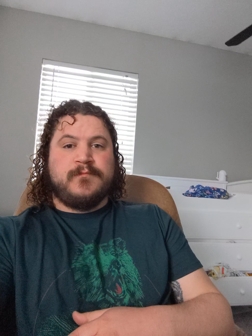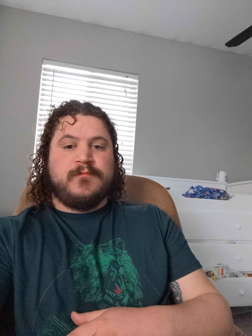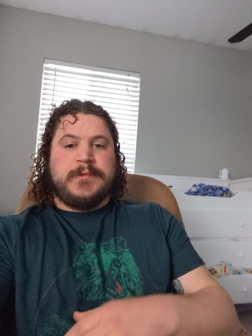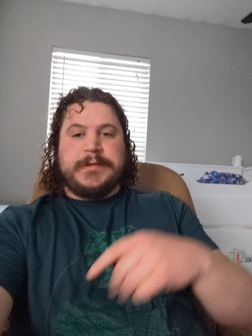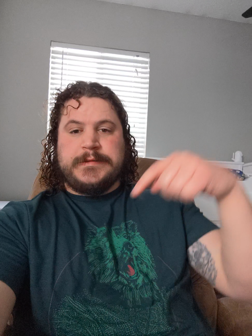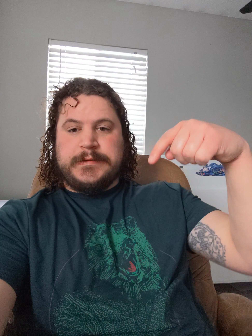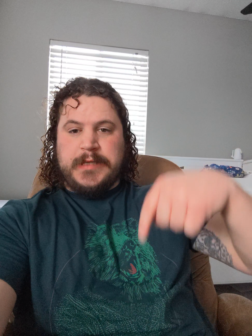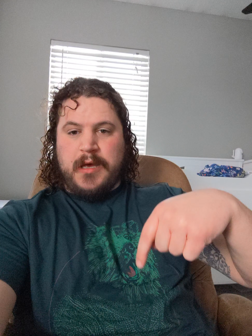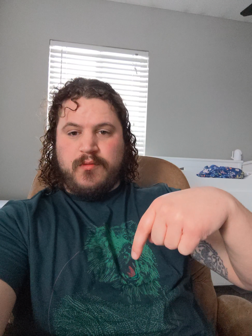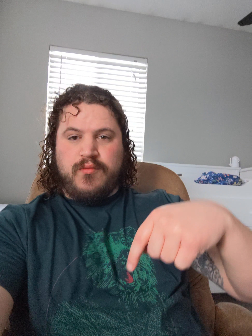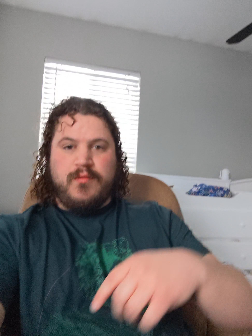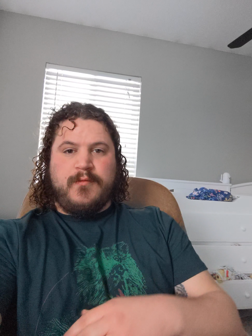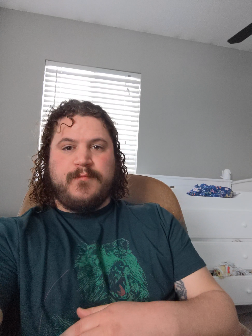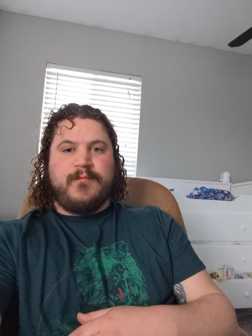down